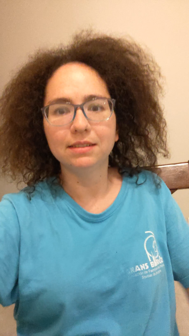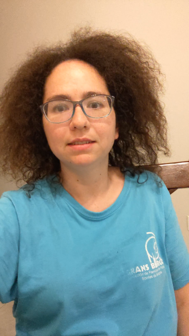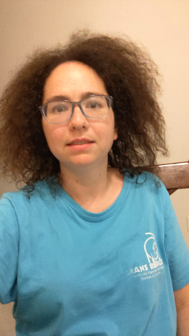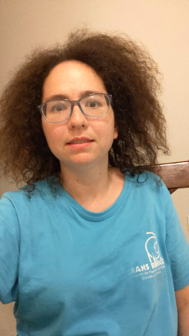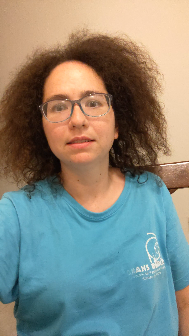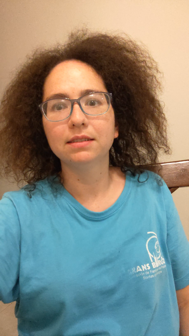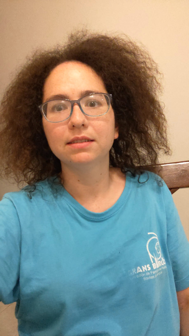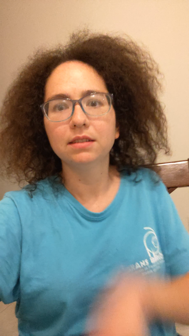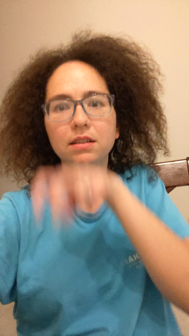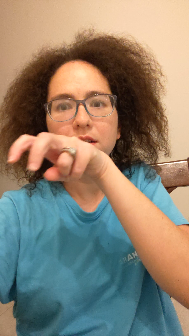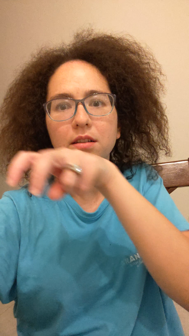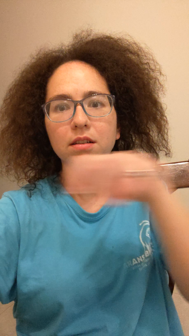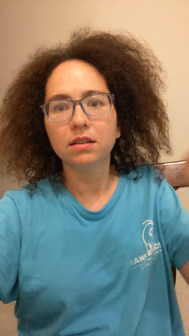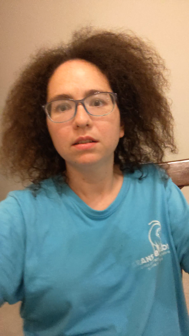bench